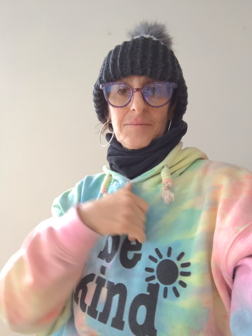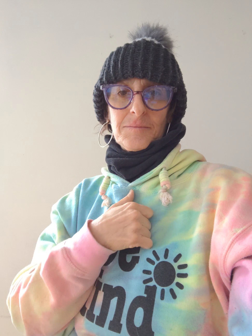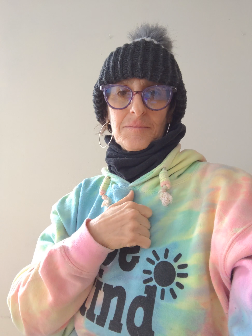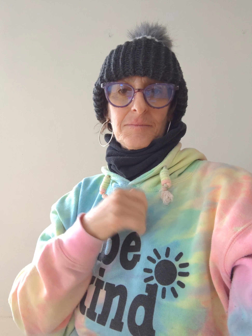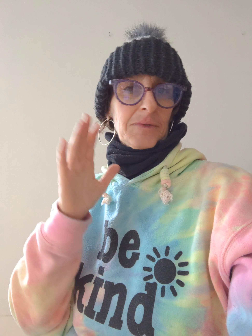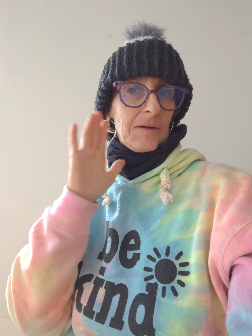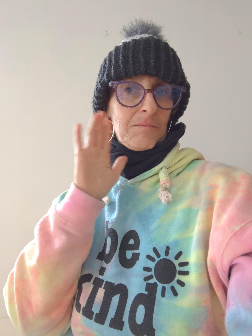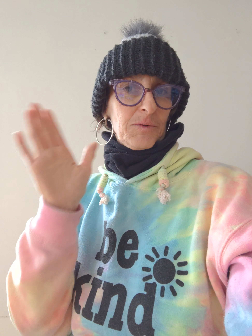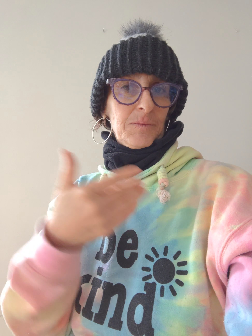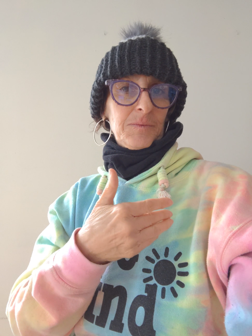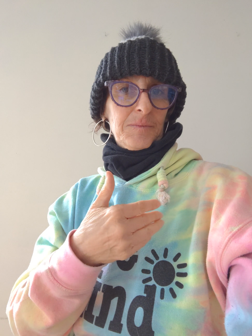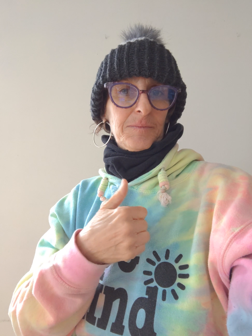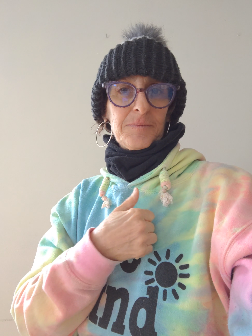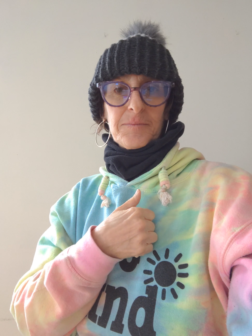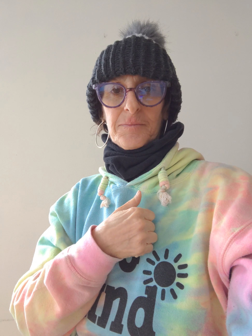bedroom